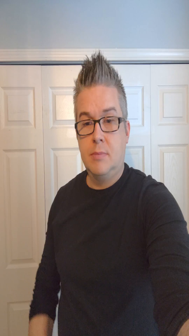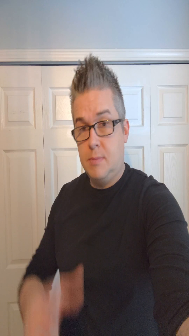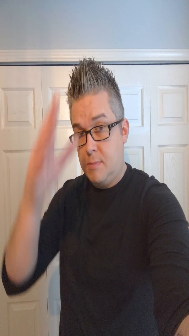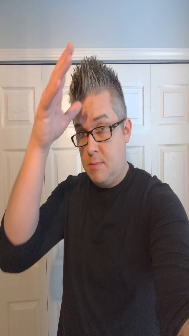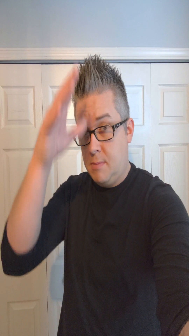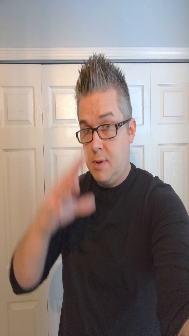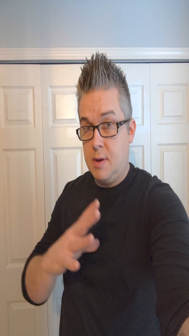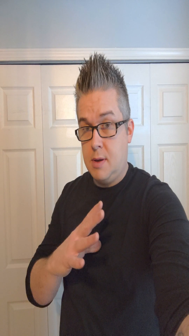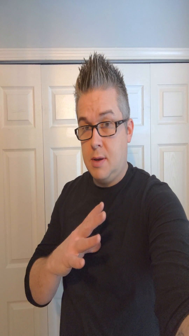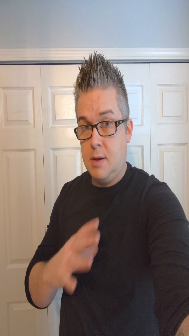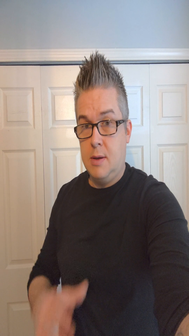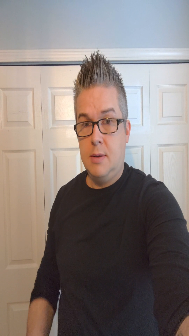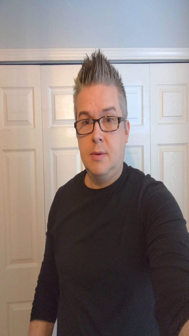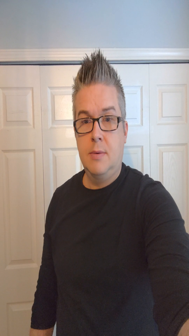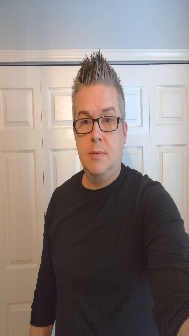man